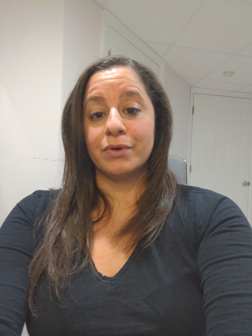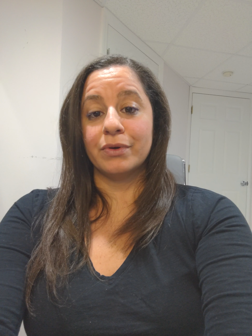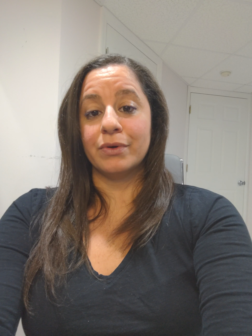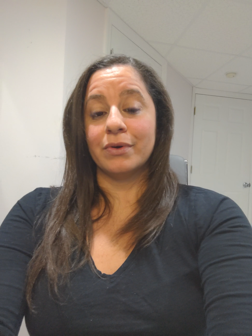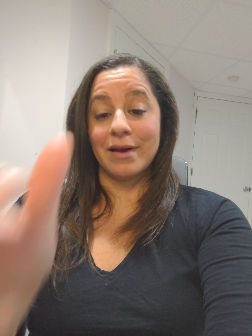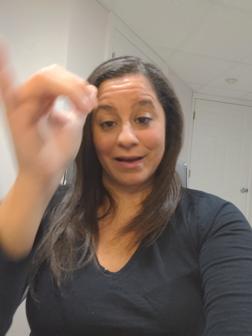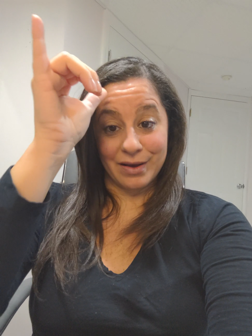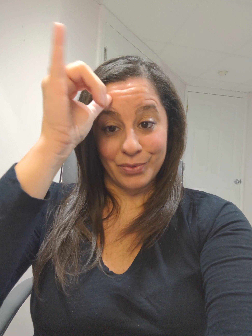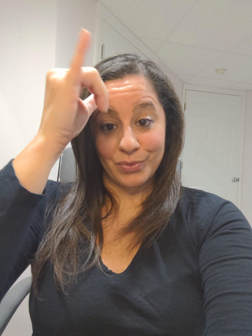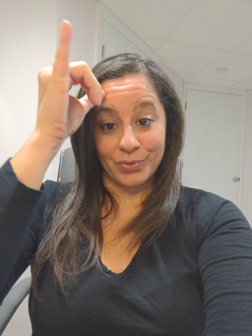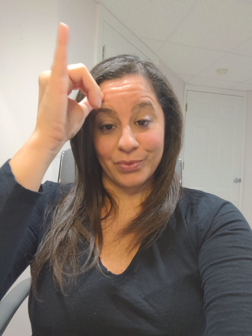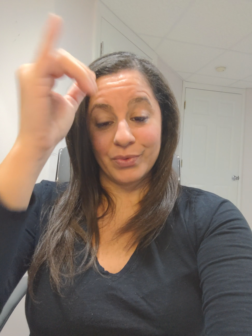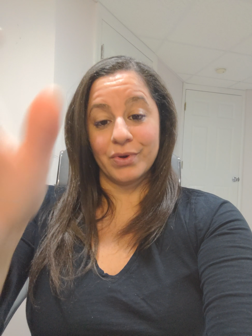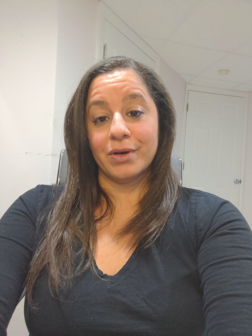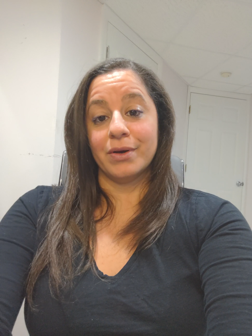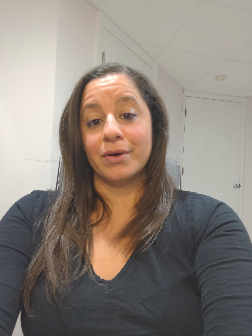cow